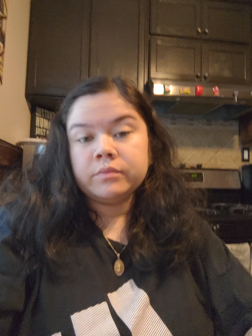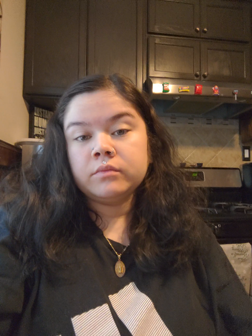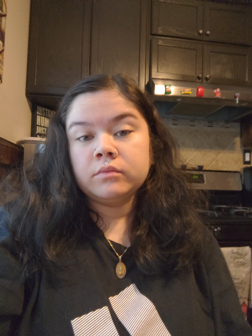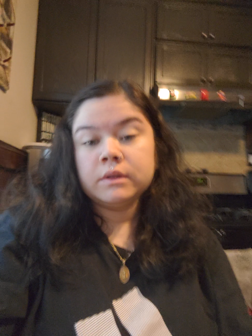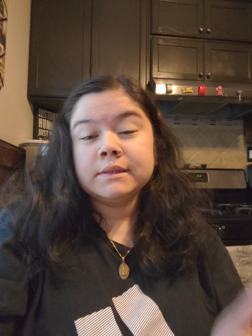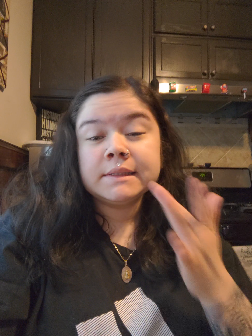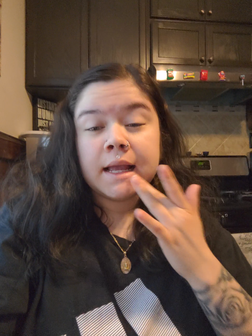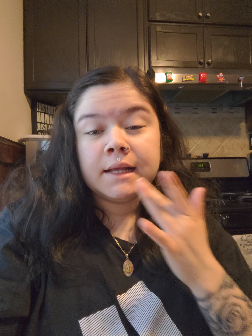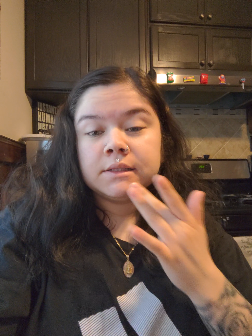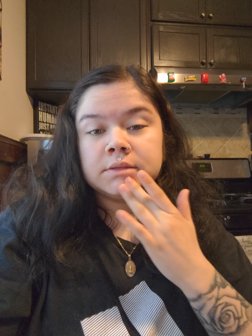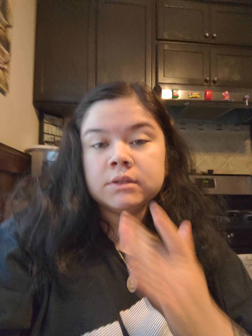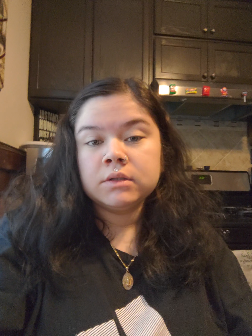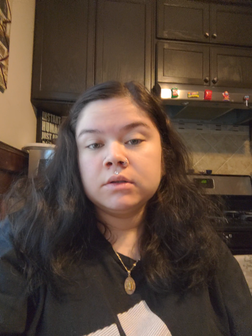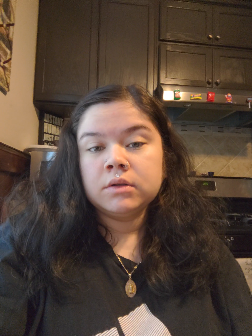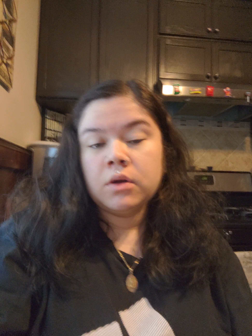taste